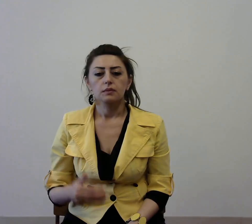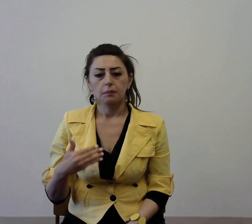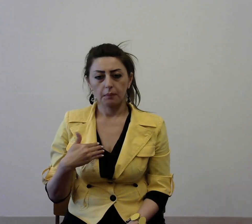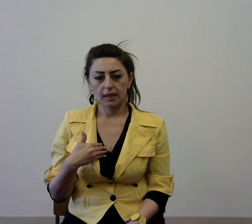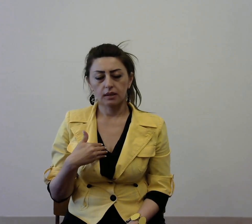mən